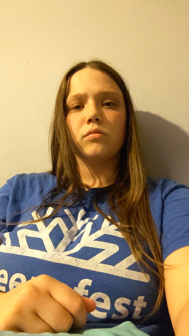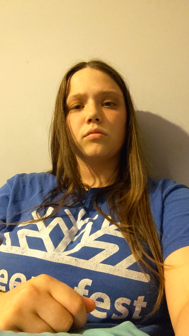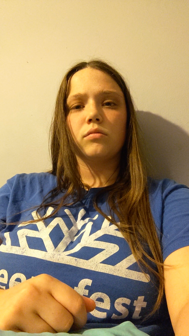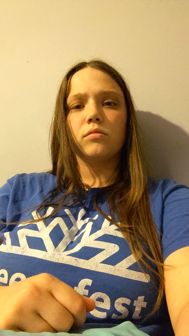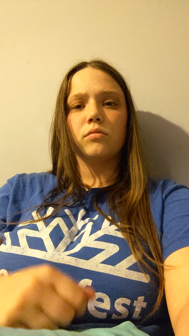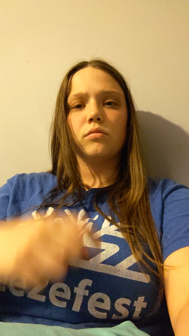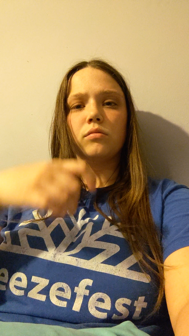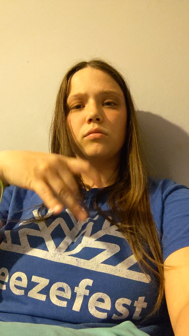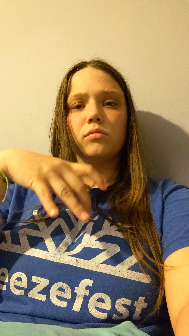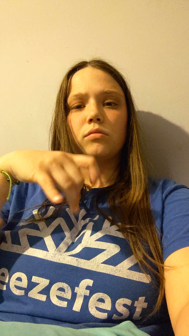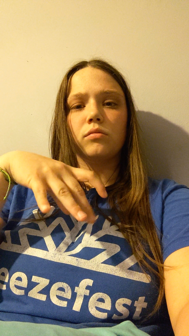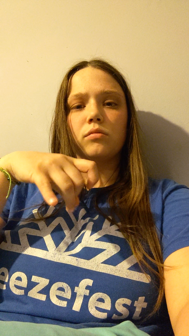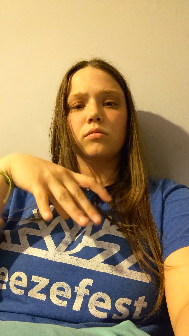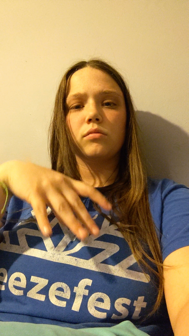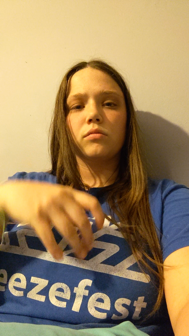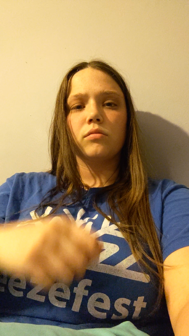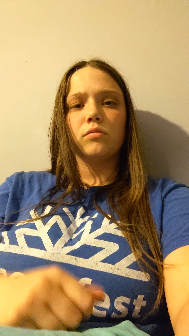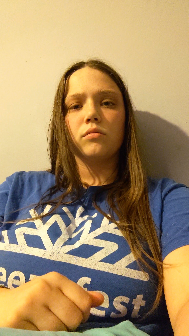pumpkin